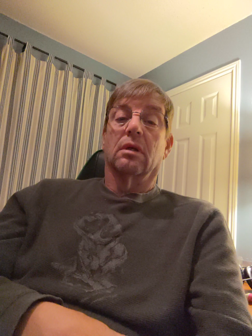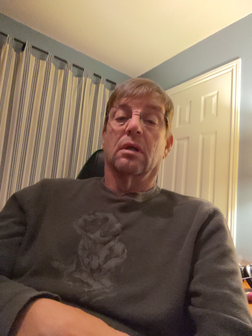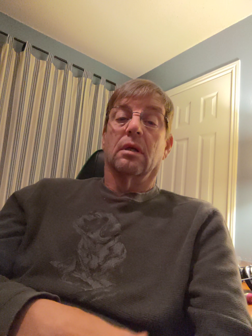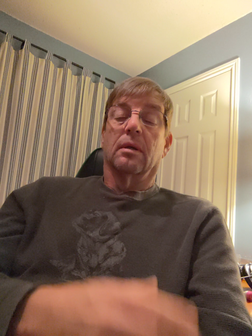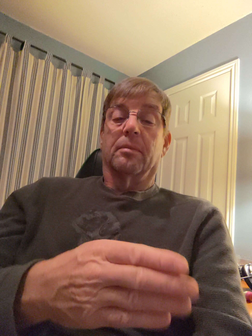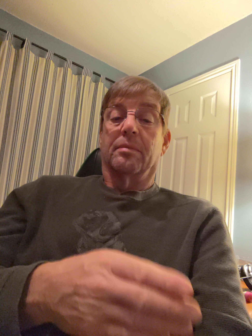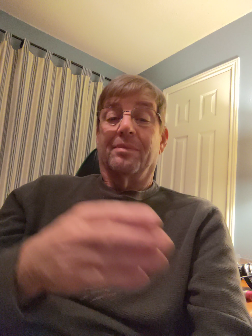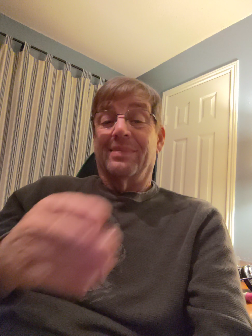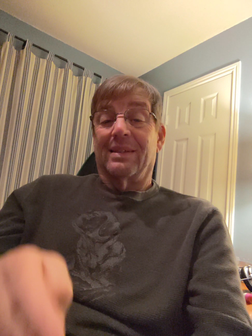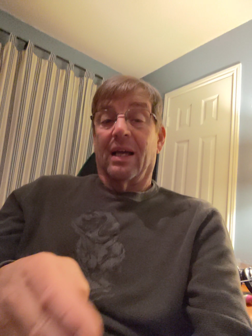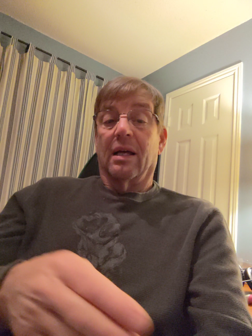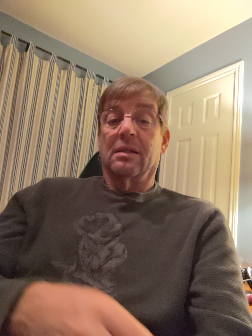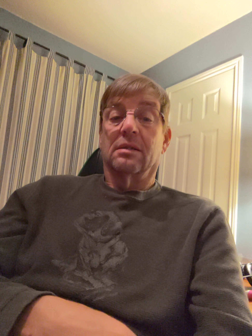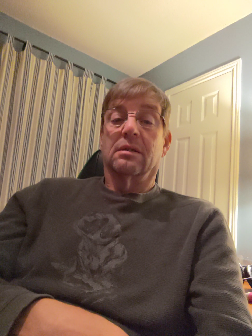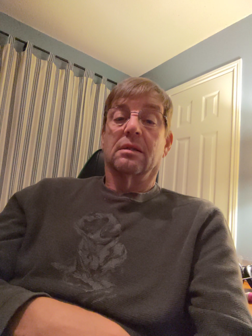beside